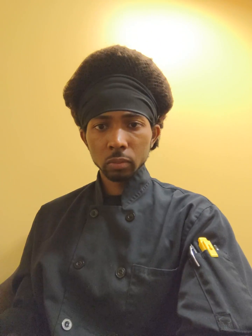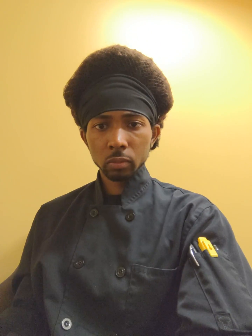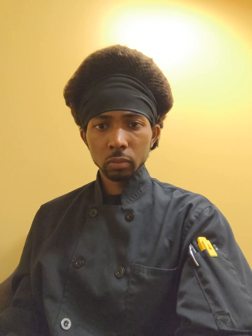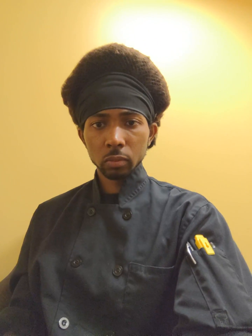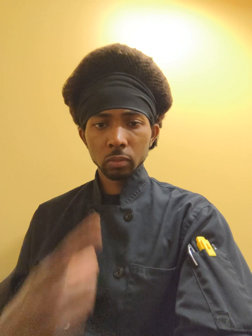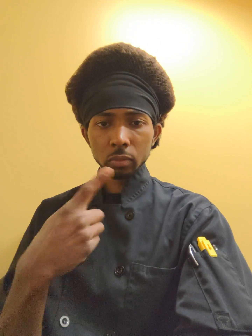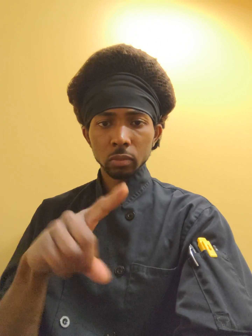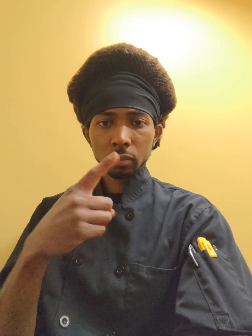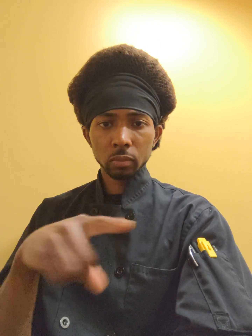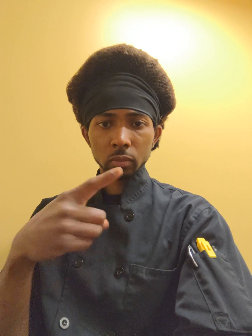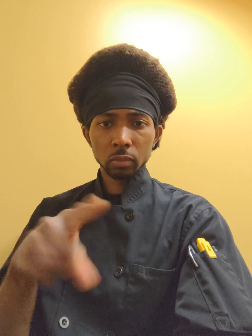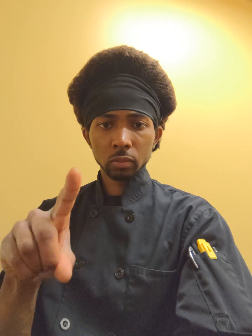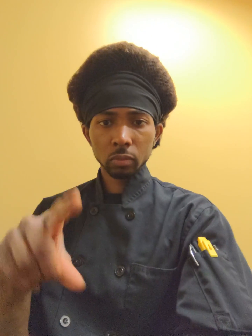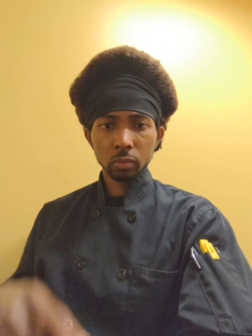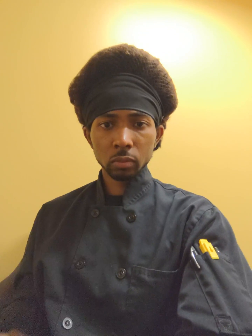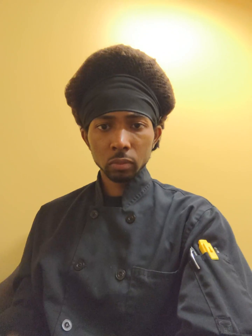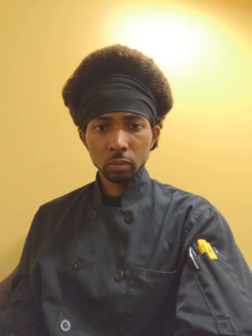knife